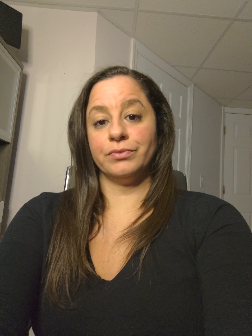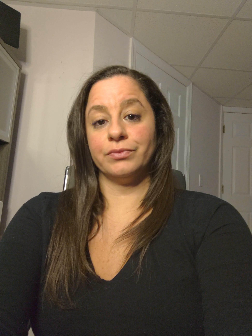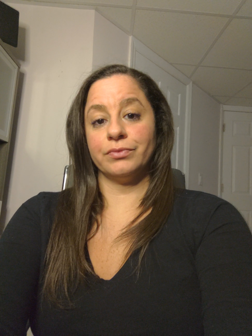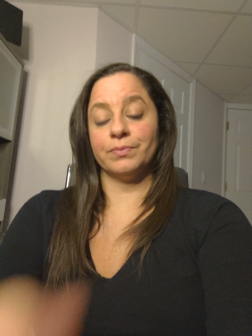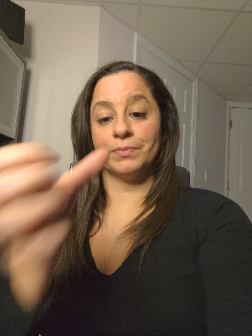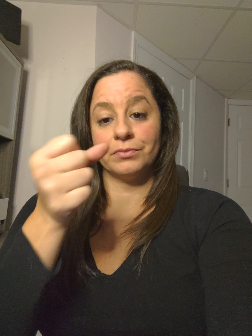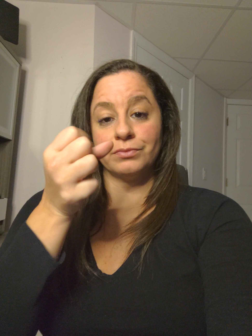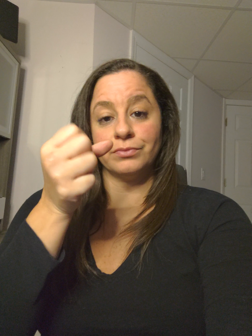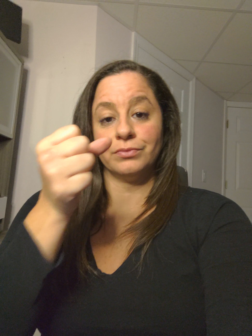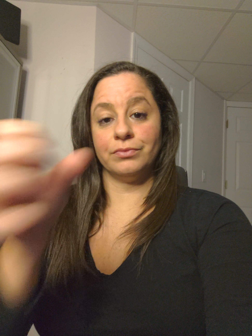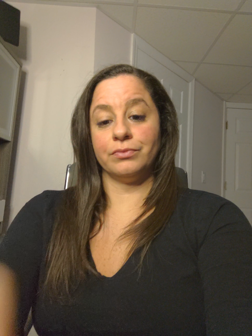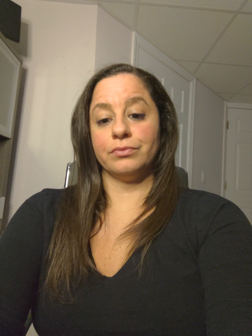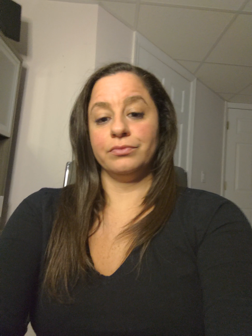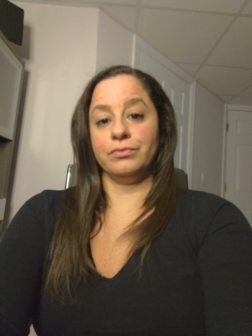milk